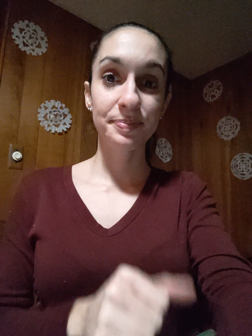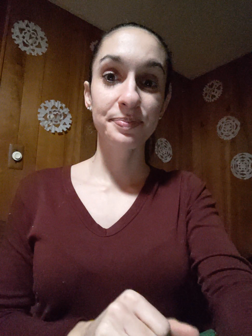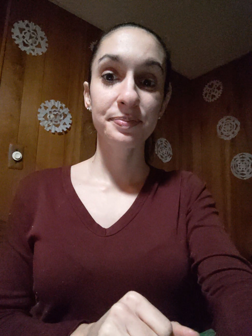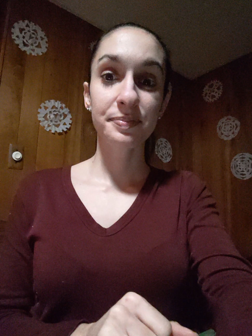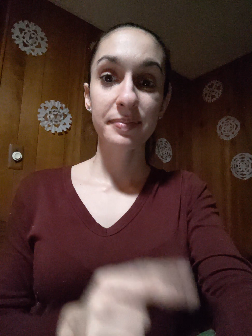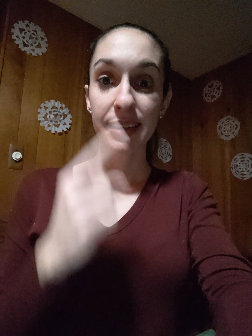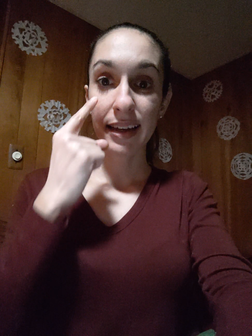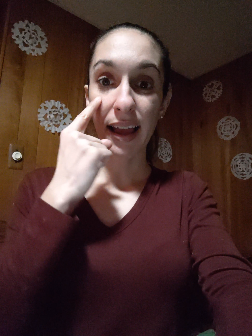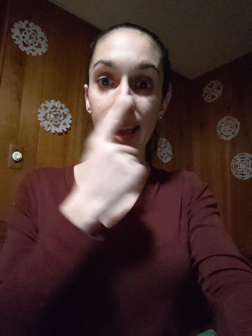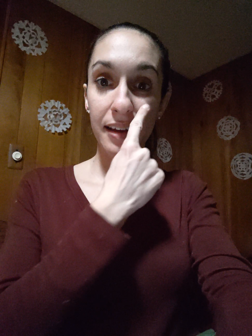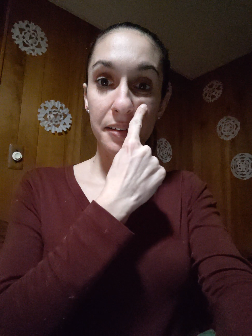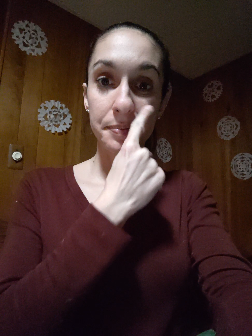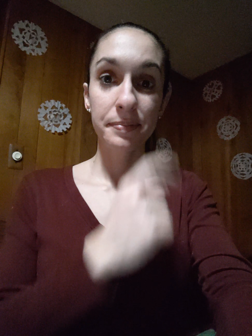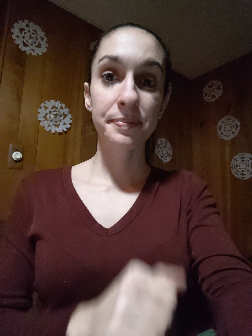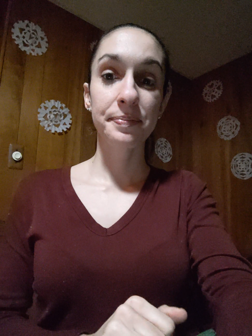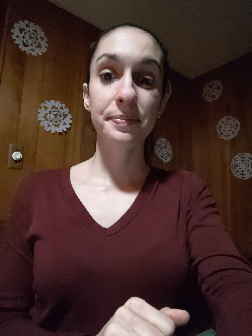eye